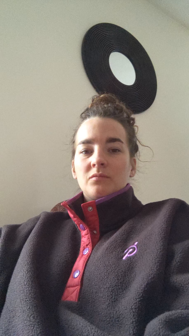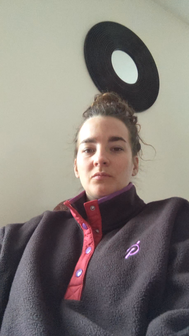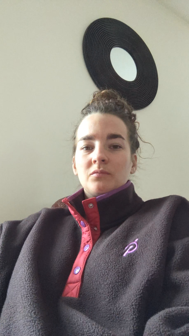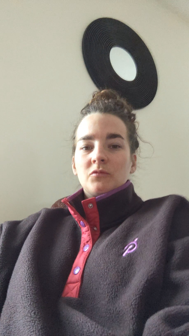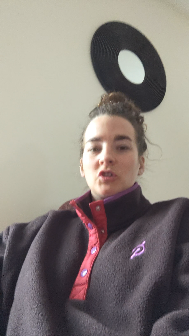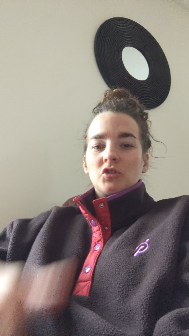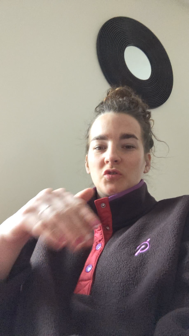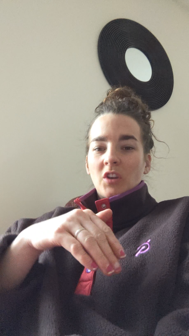doctor